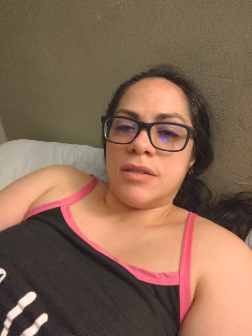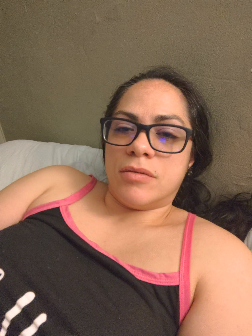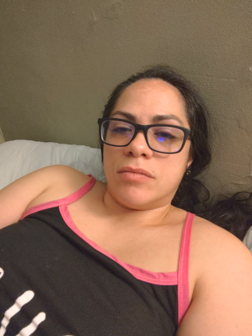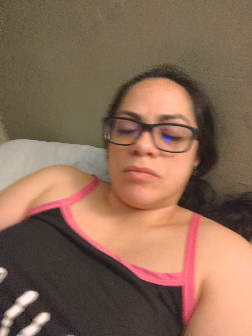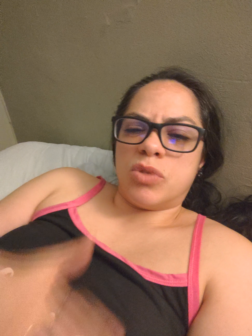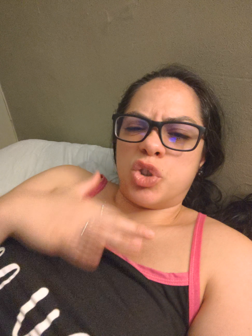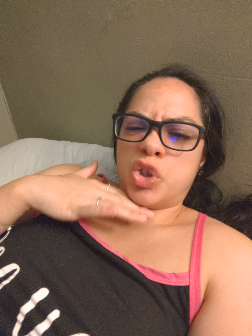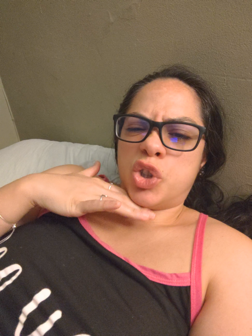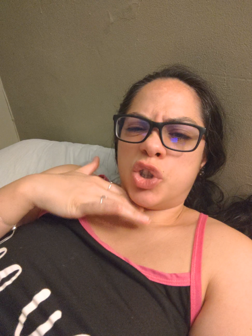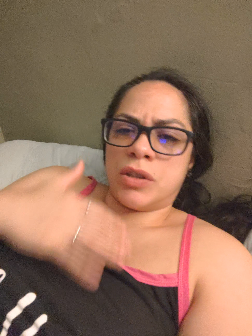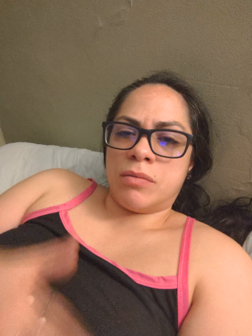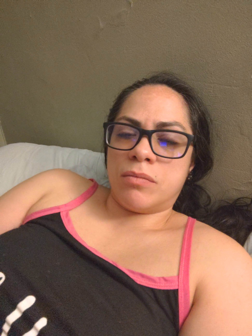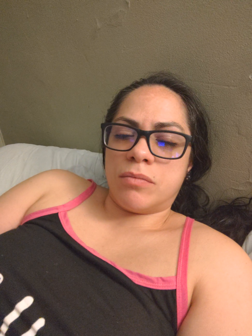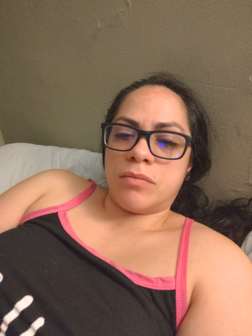dirty